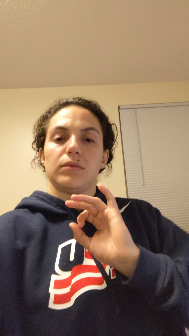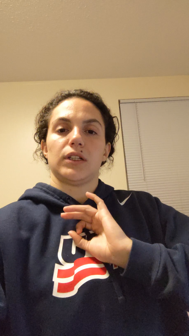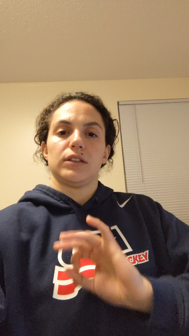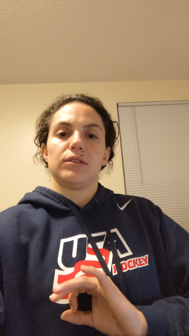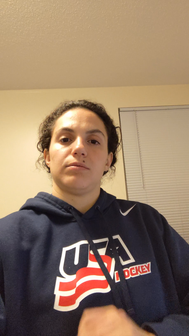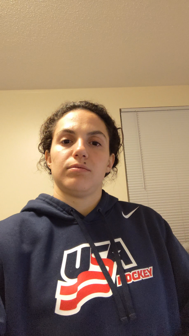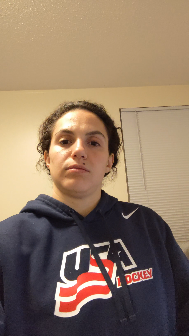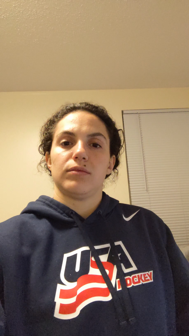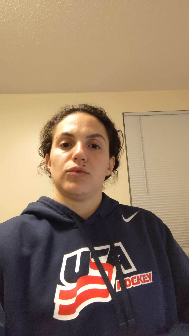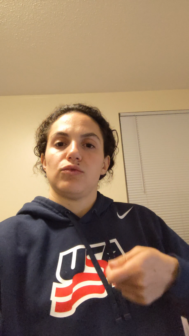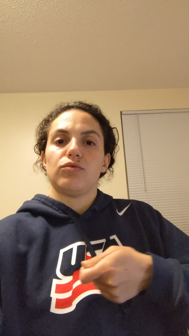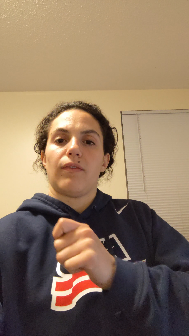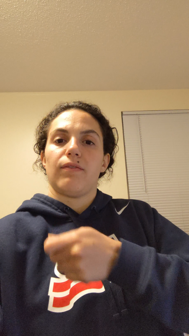shovel